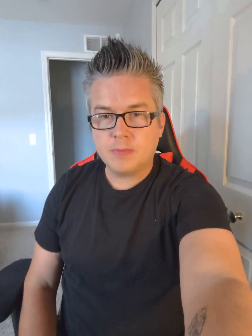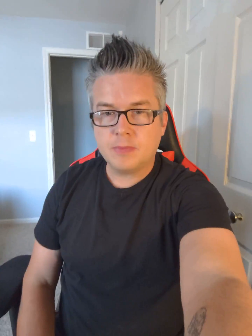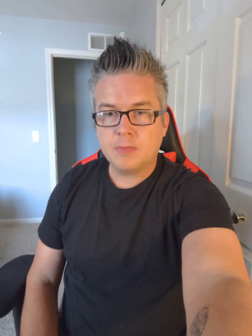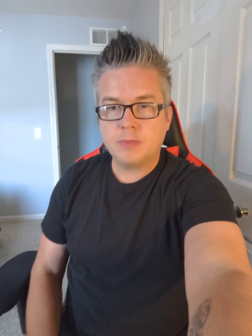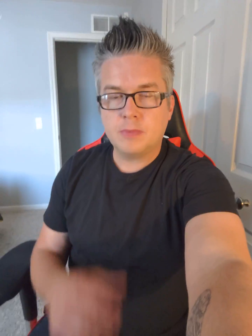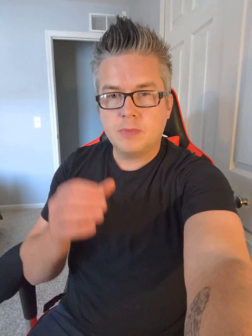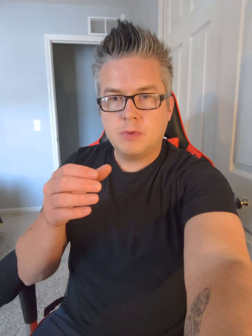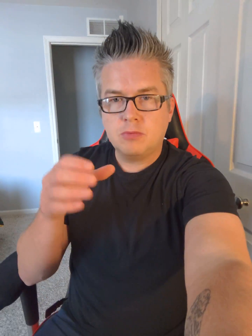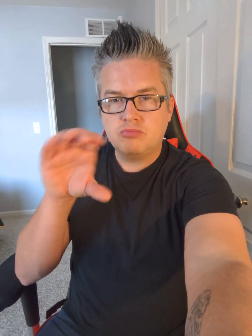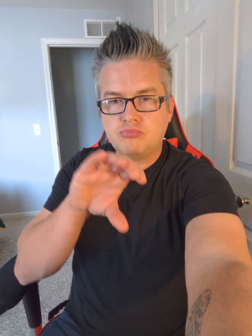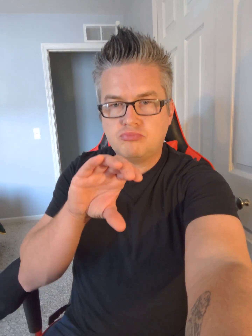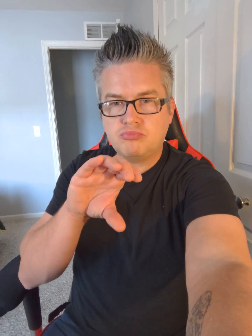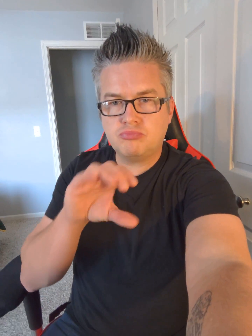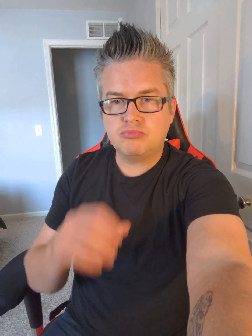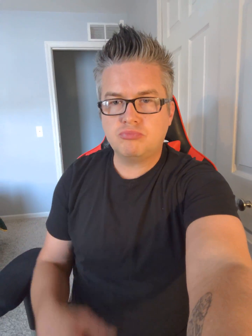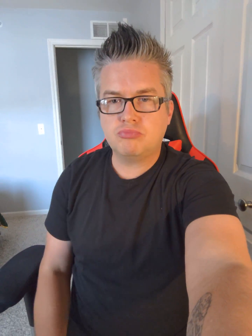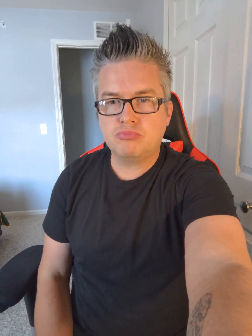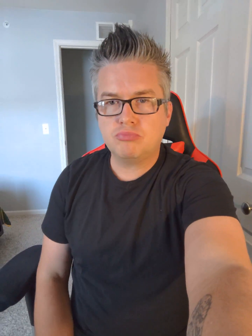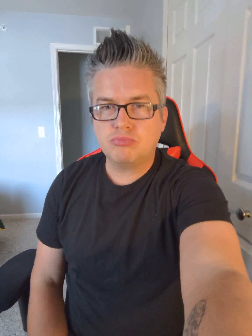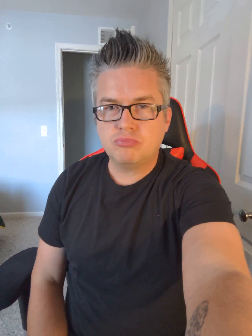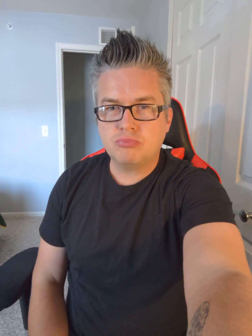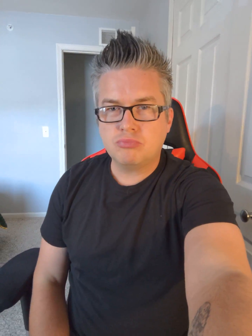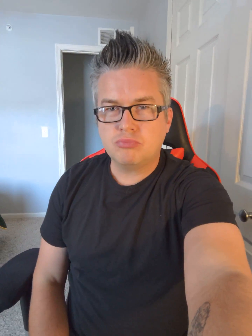pour